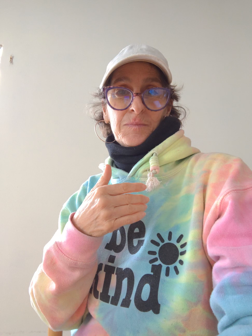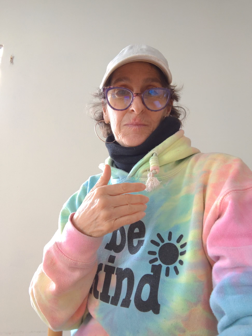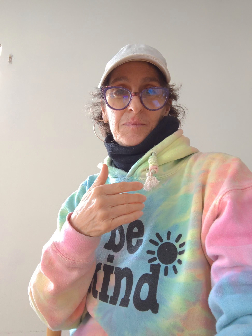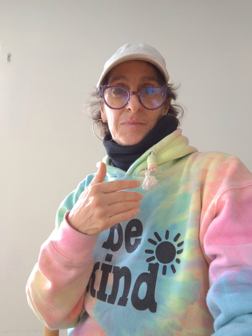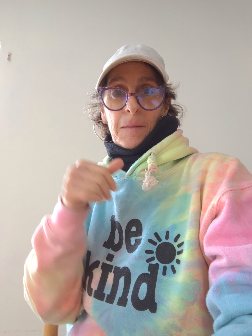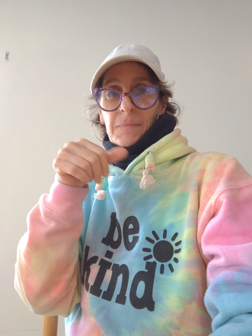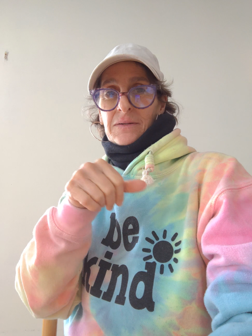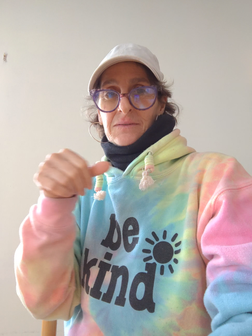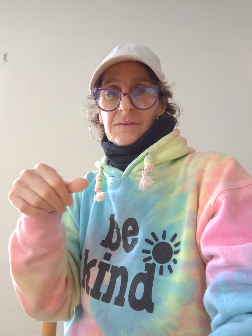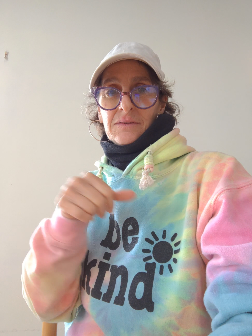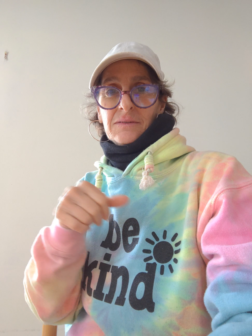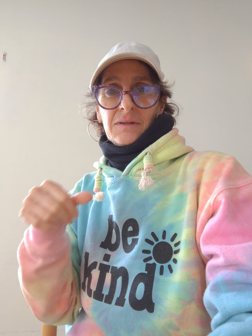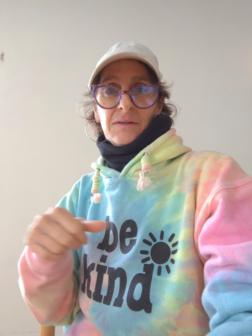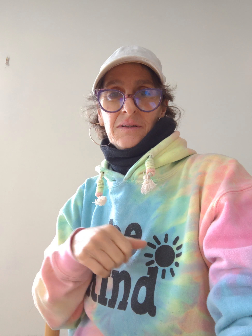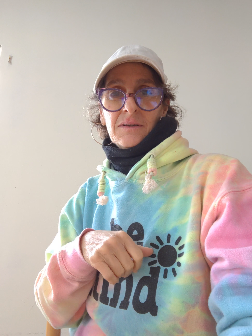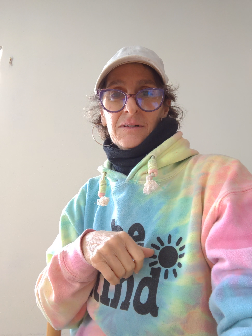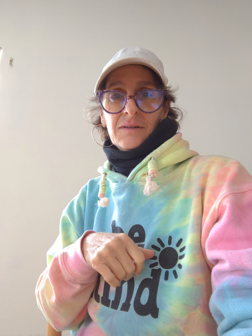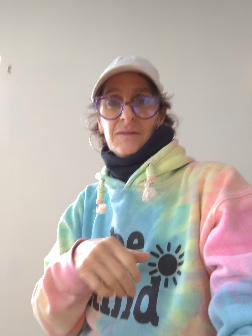puzzle